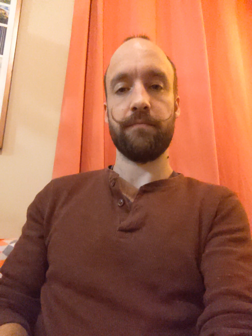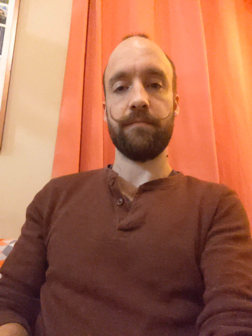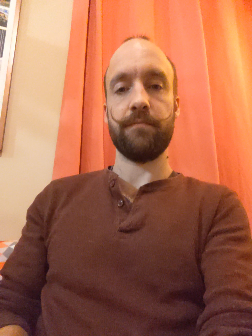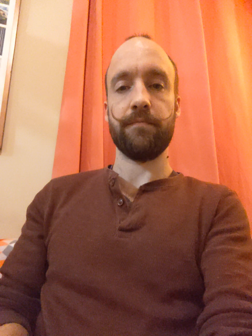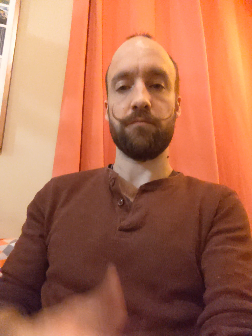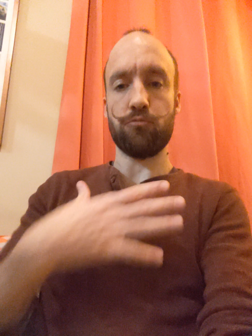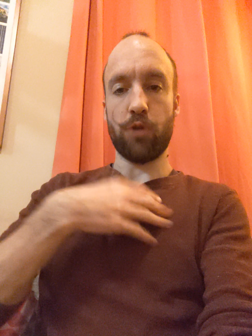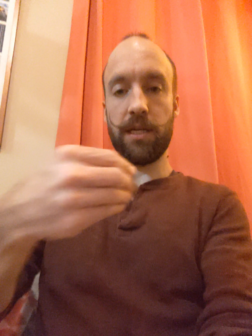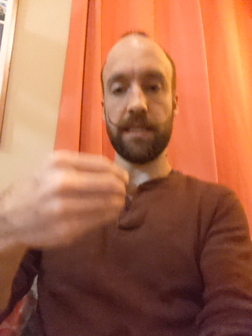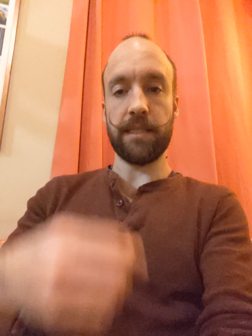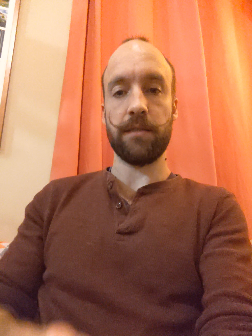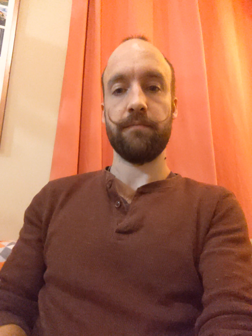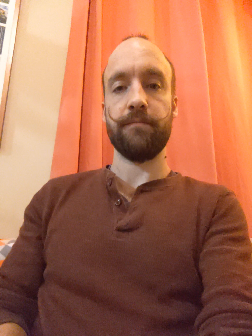white